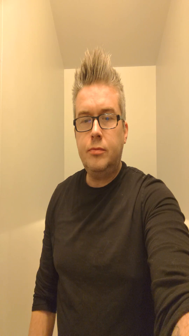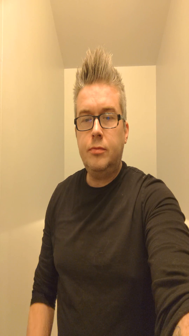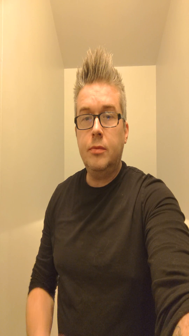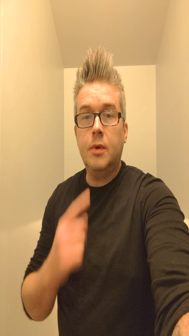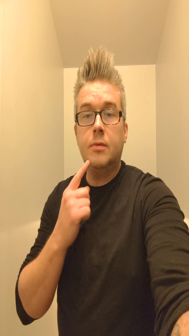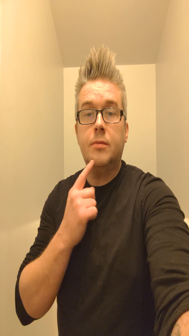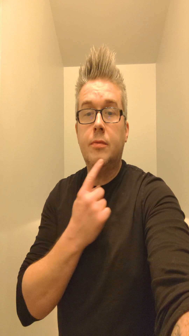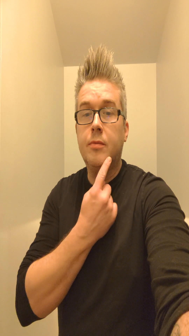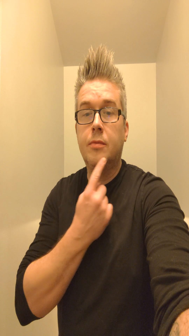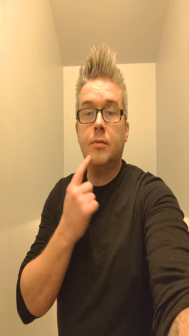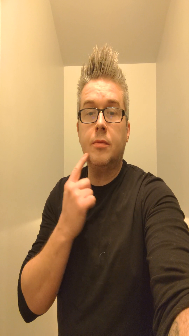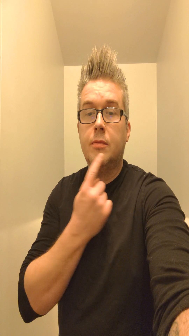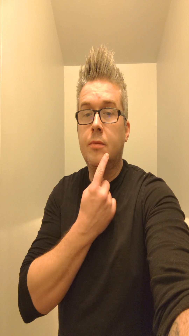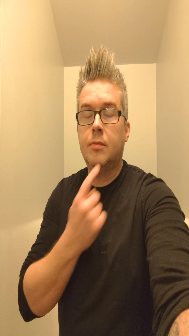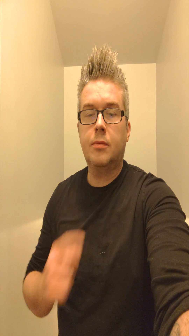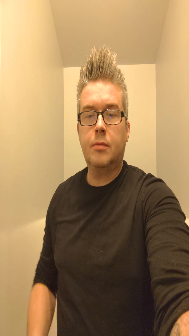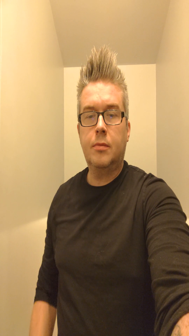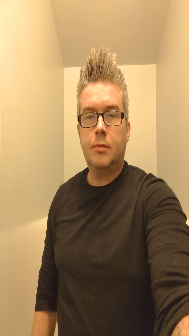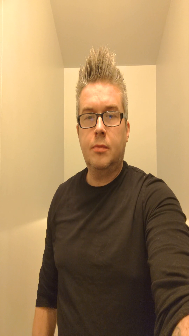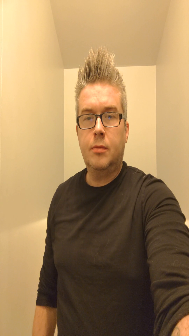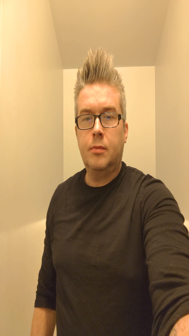chin